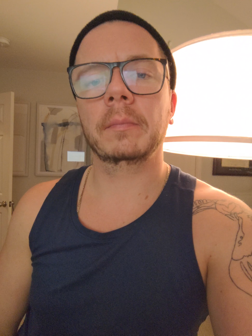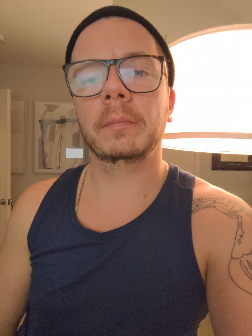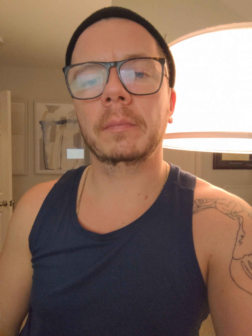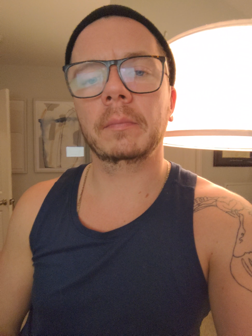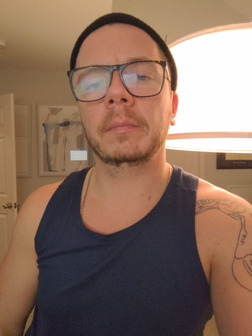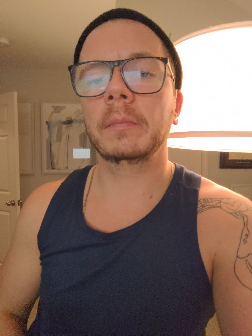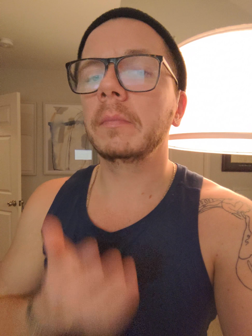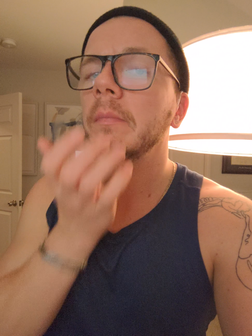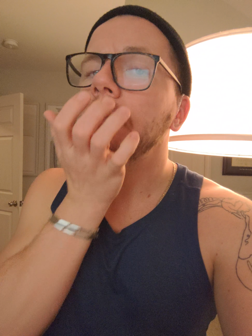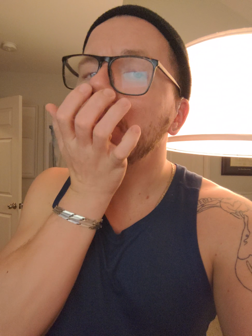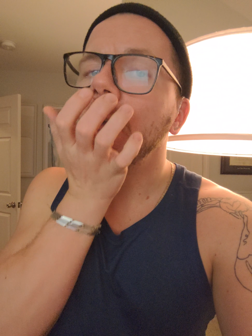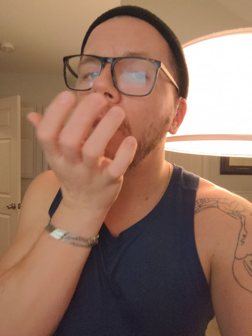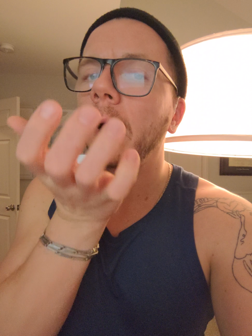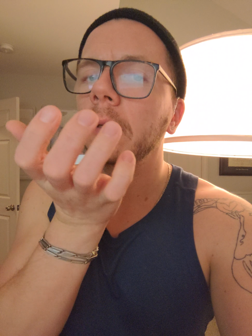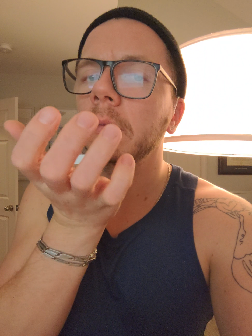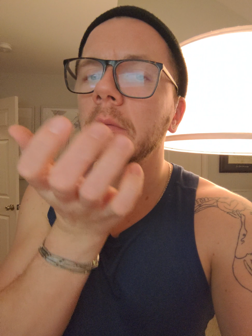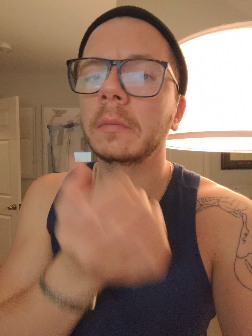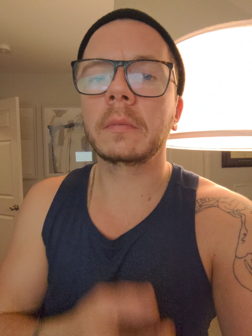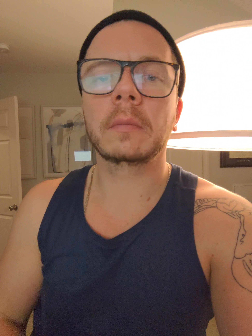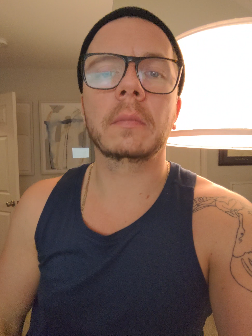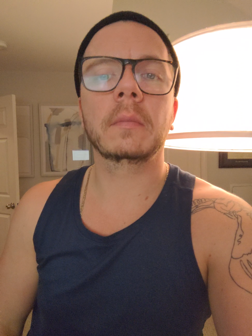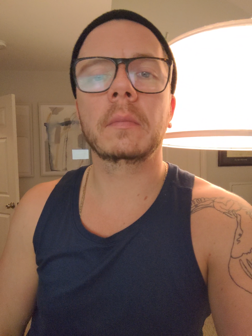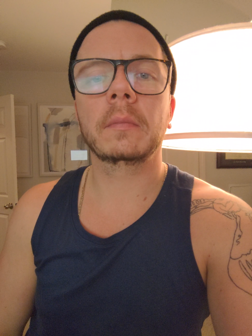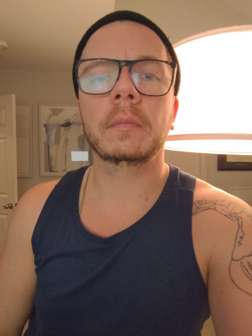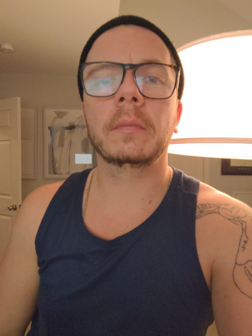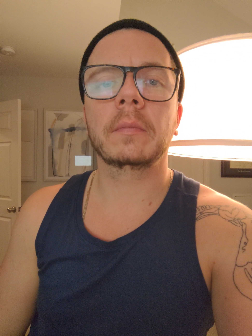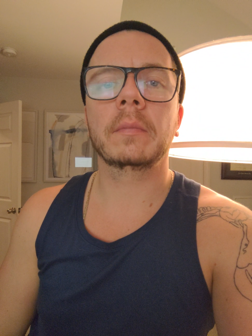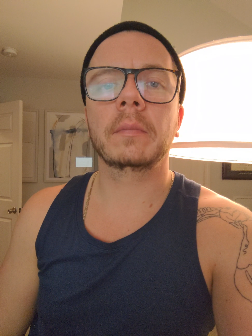grass